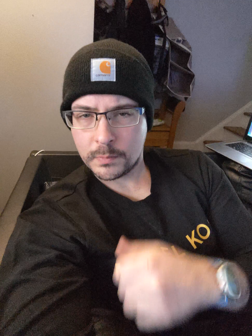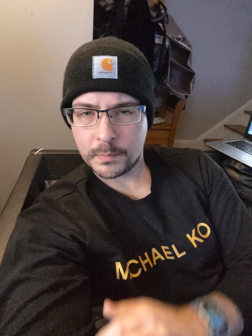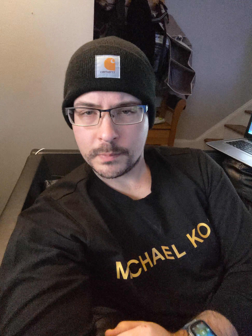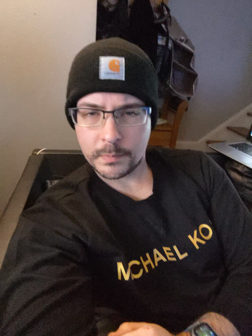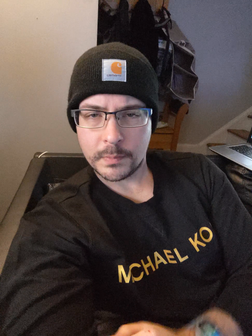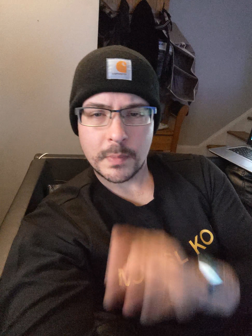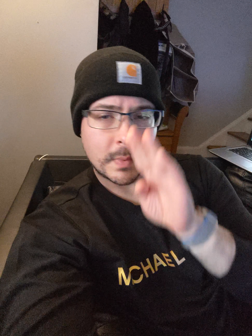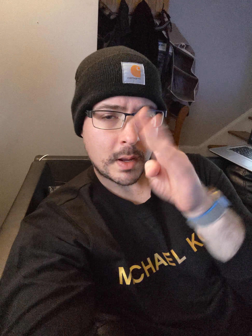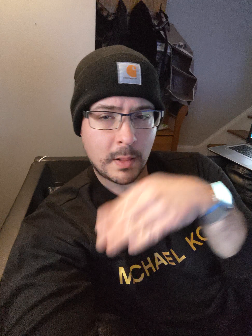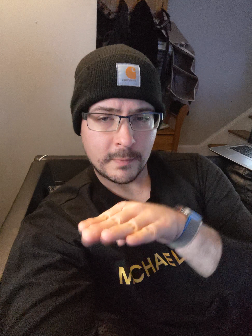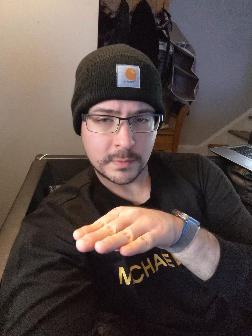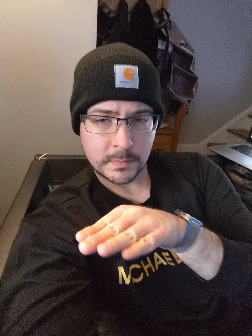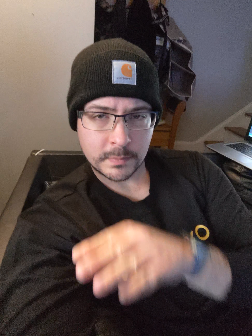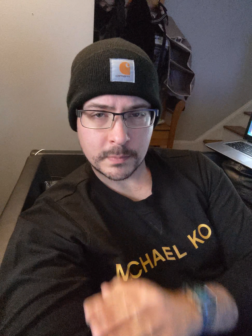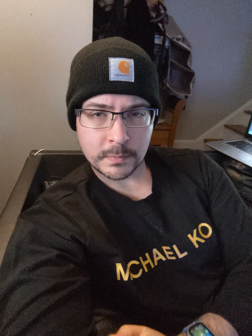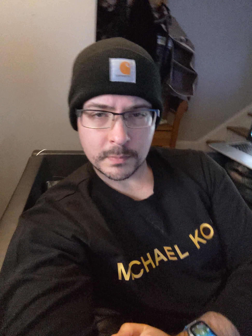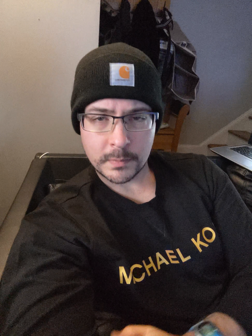elephant